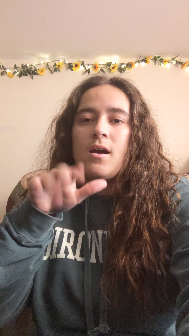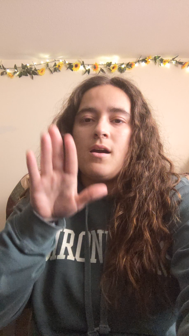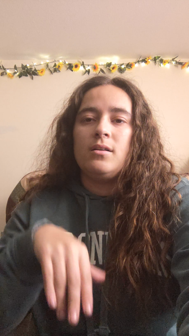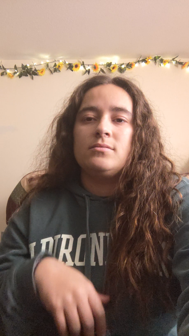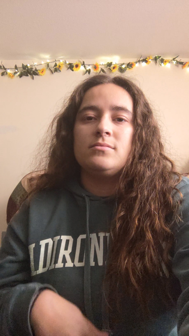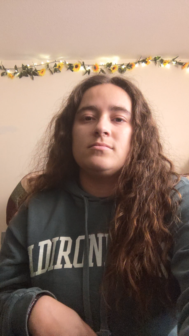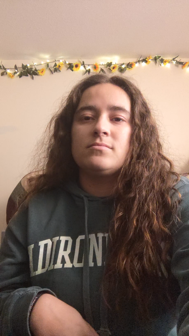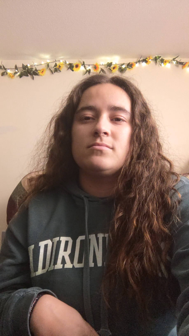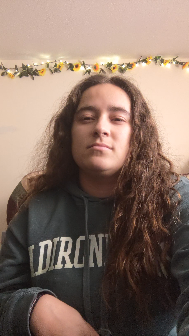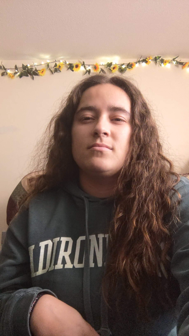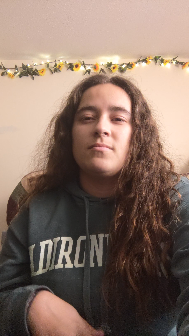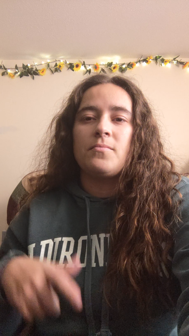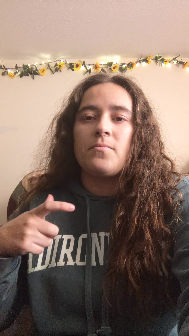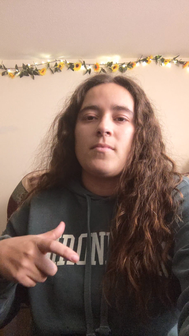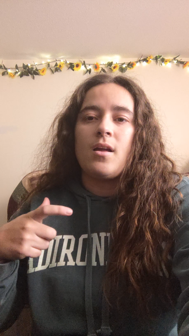plate